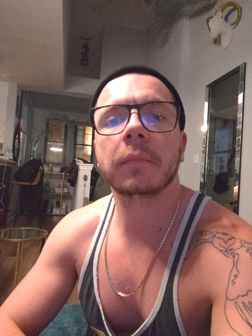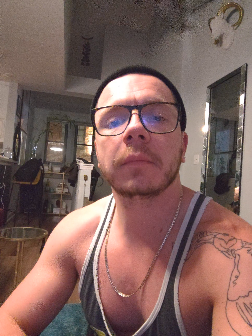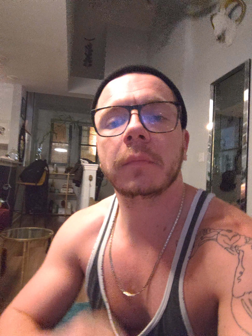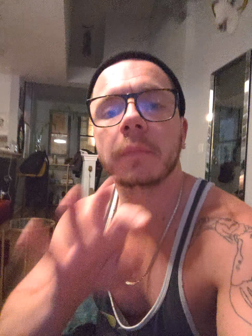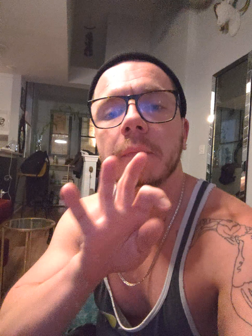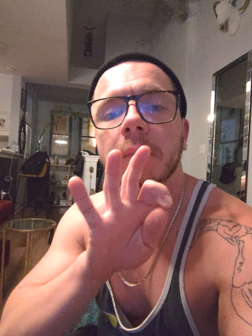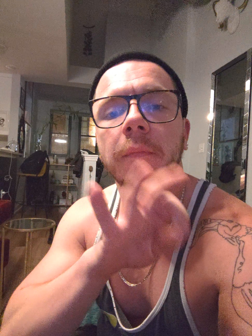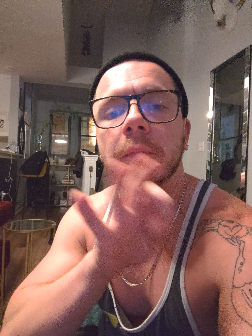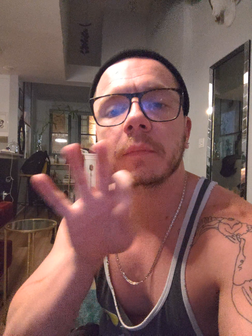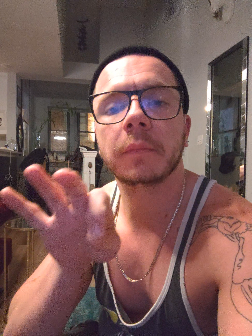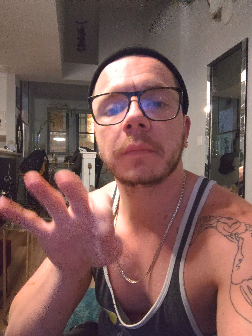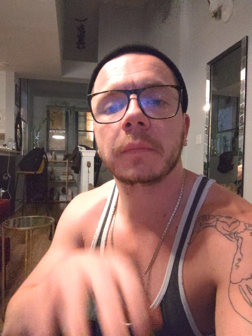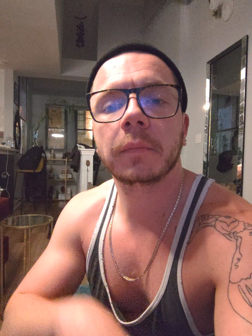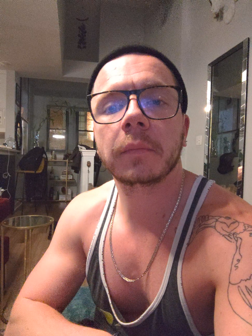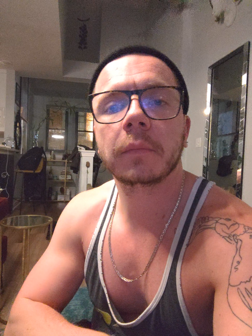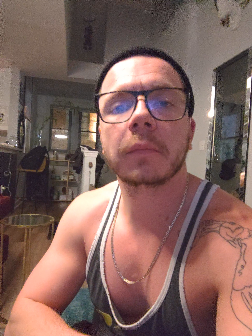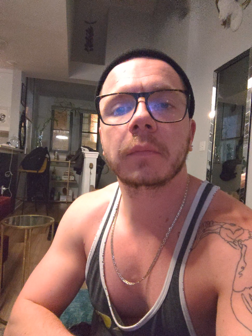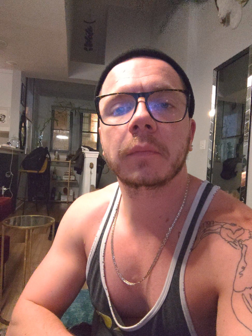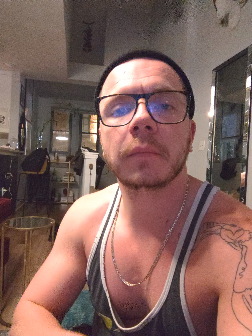french fries